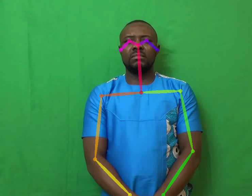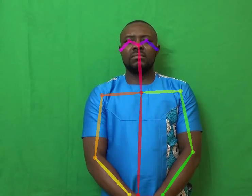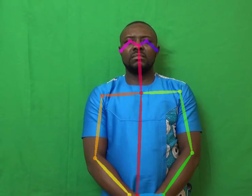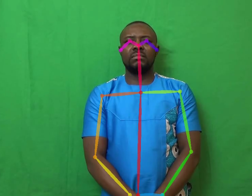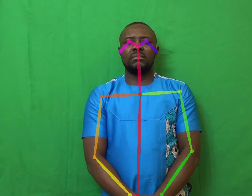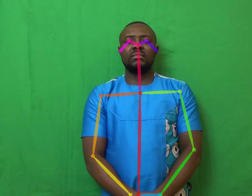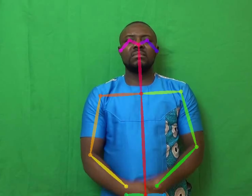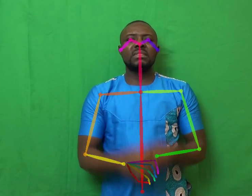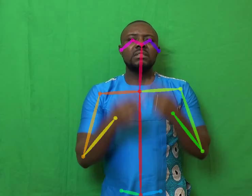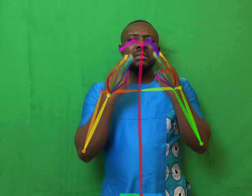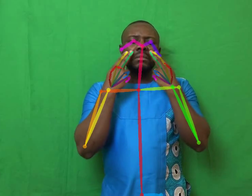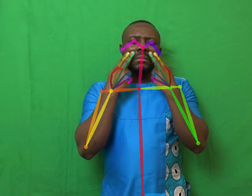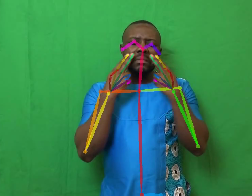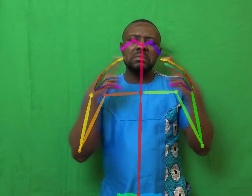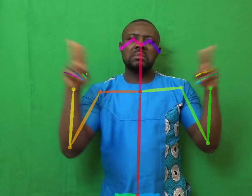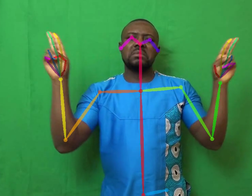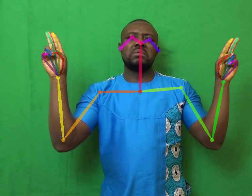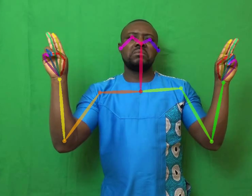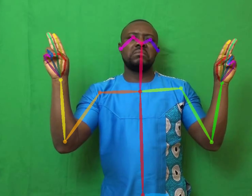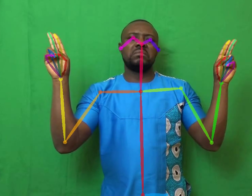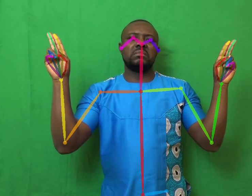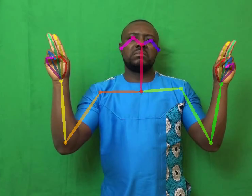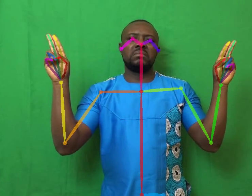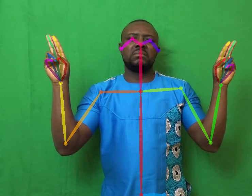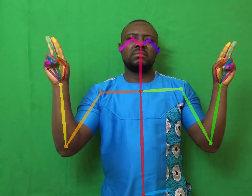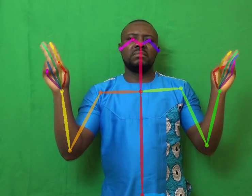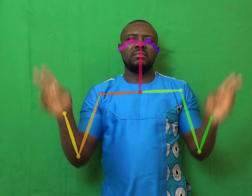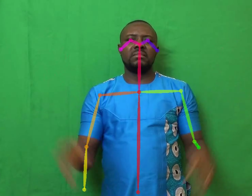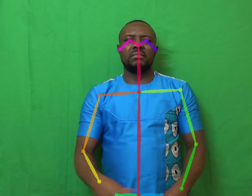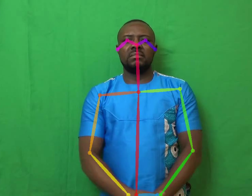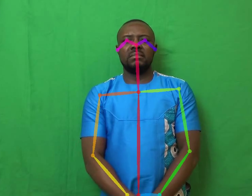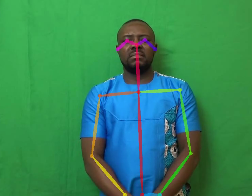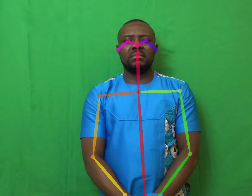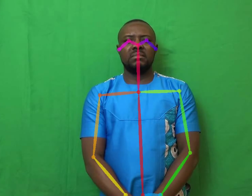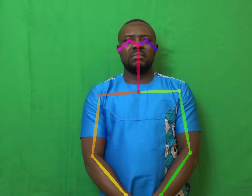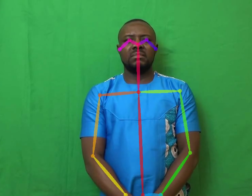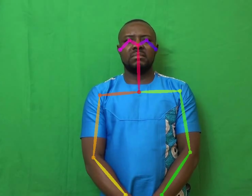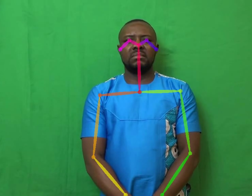innocent